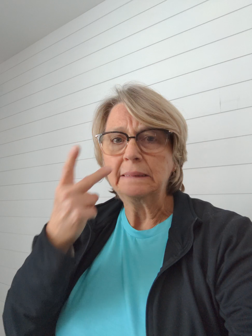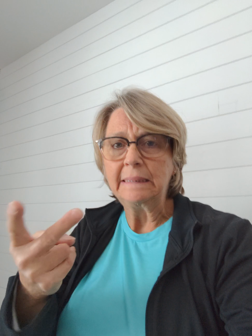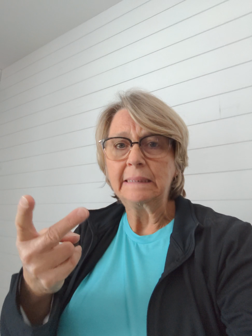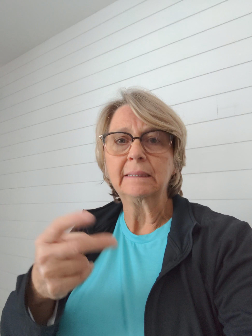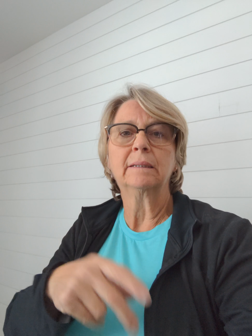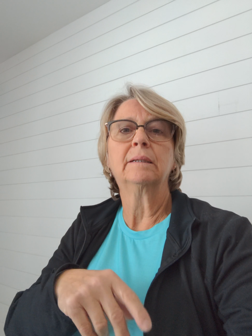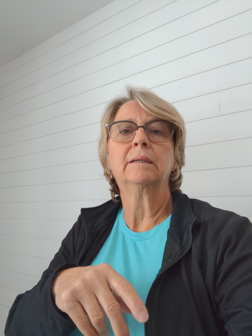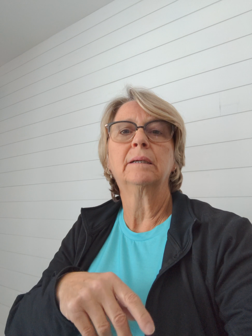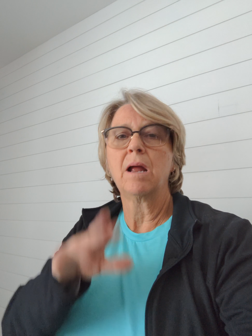see